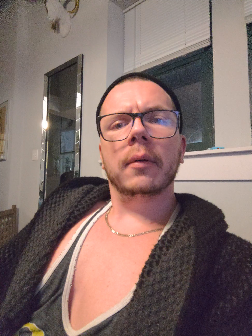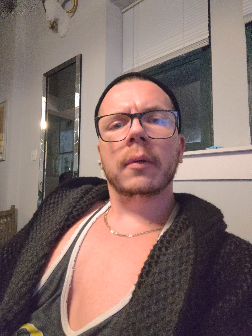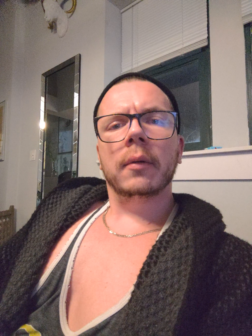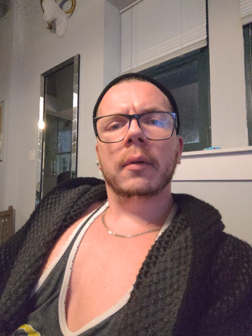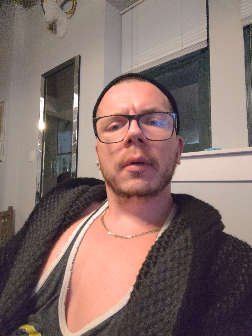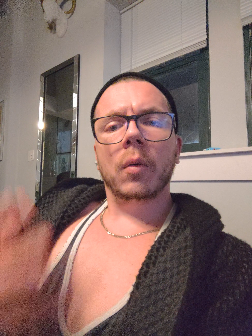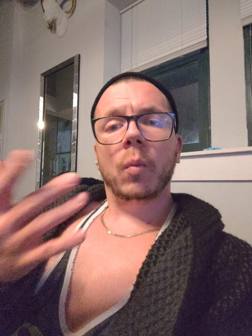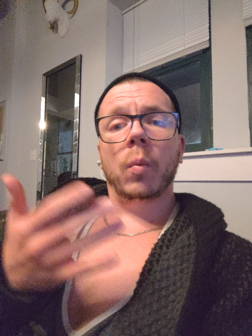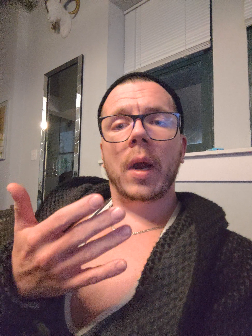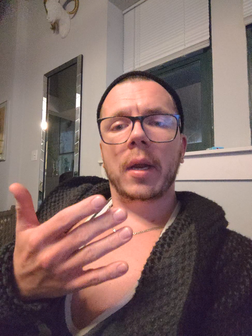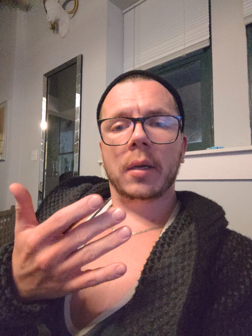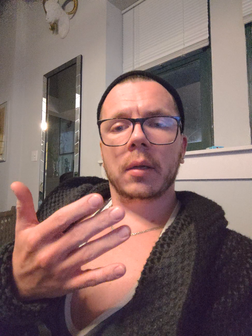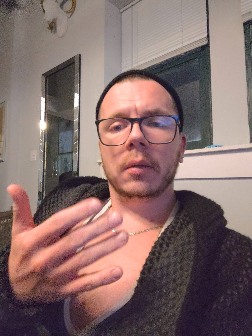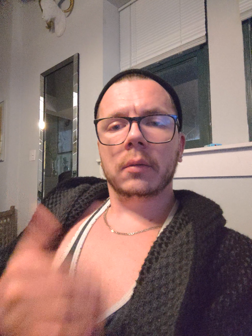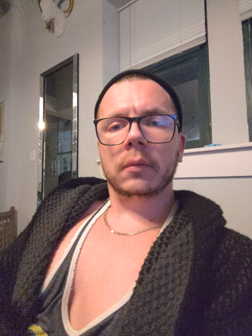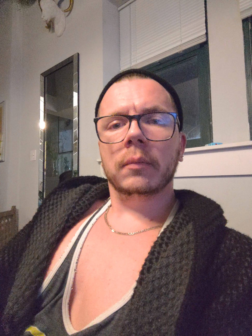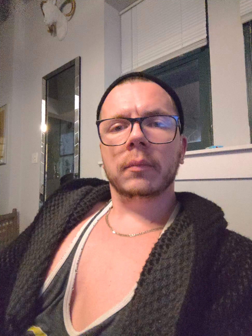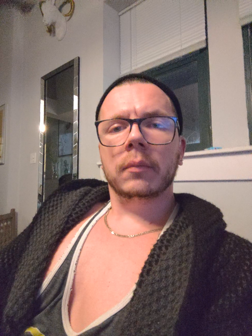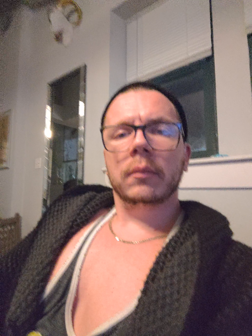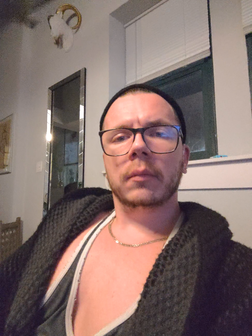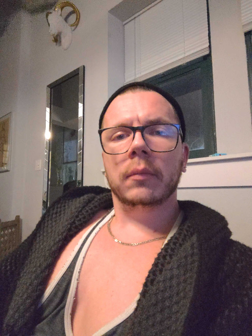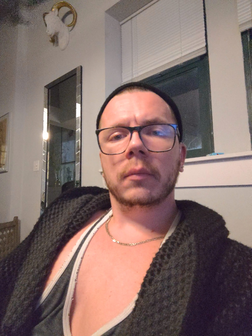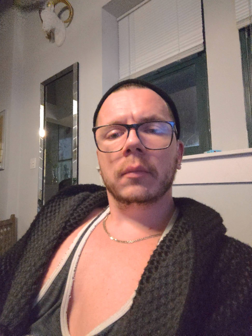wait